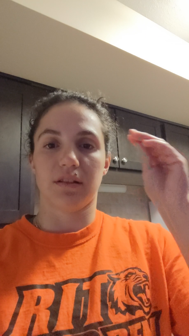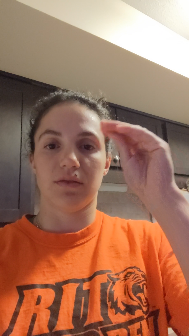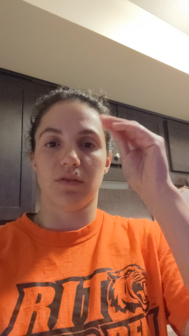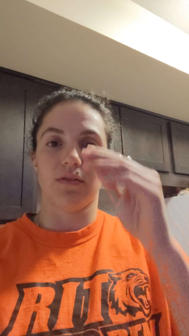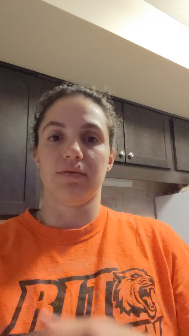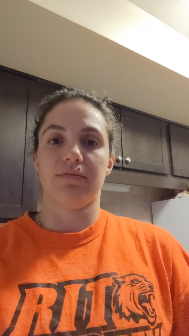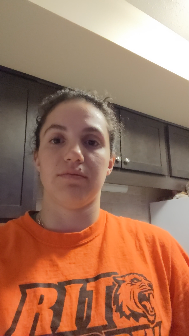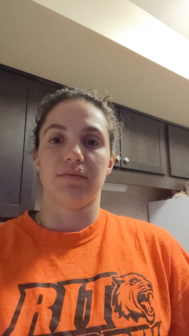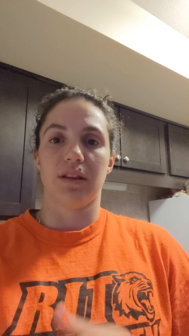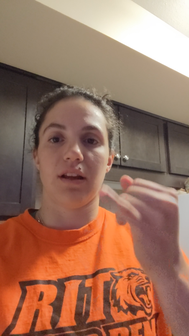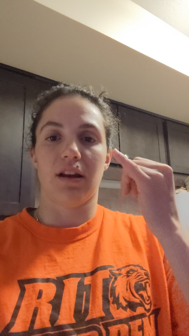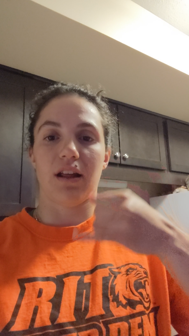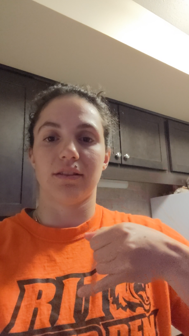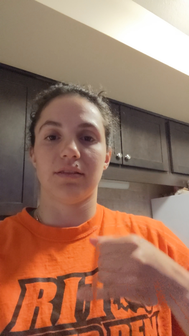last